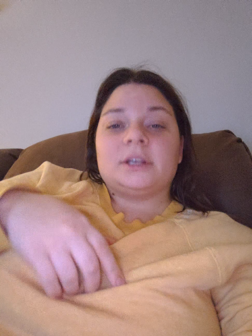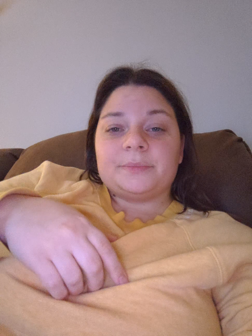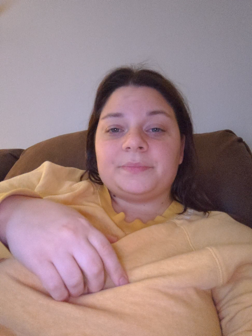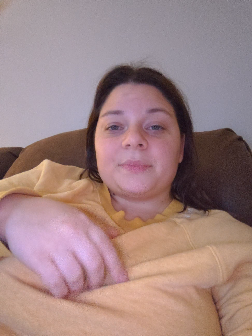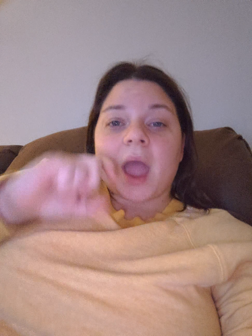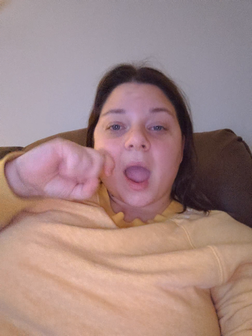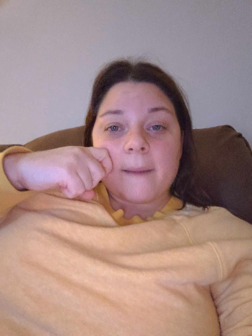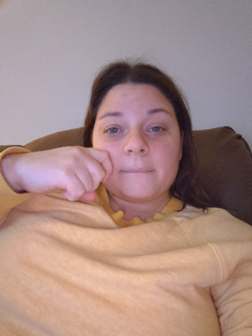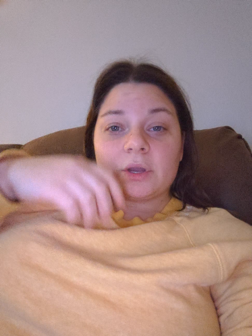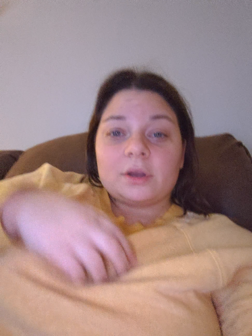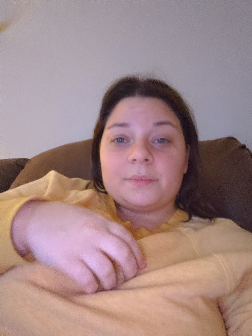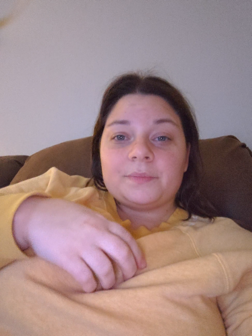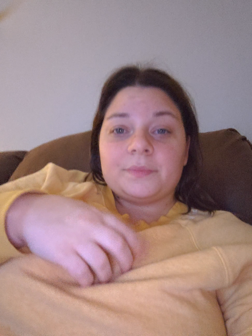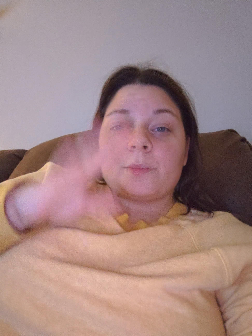apple